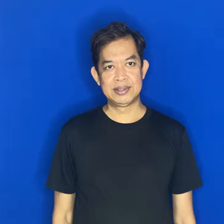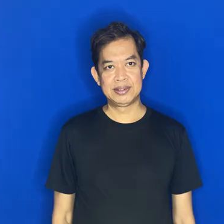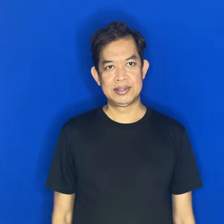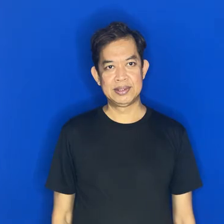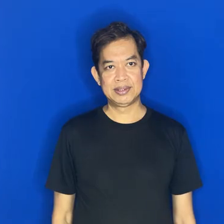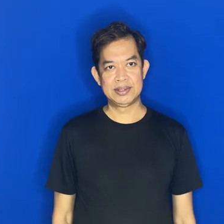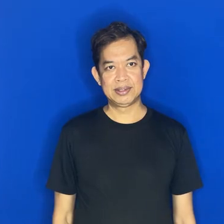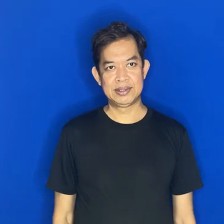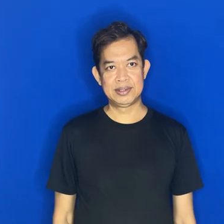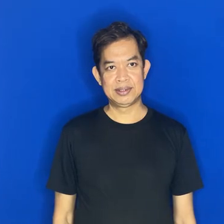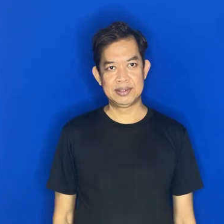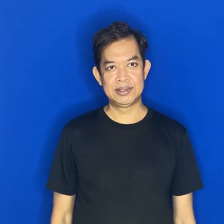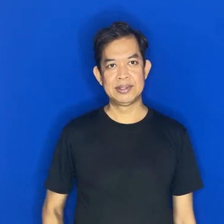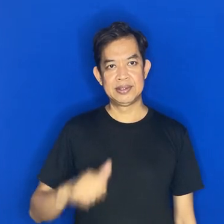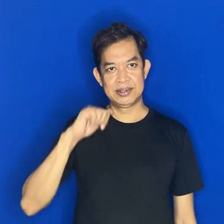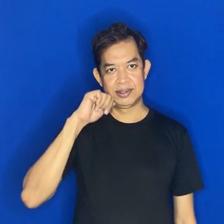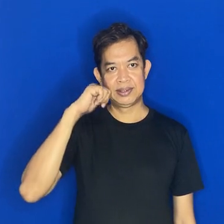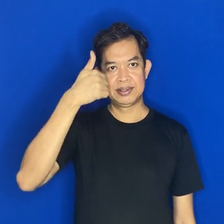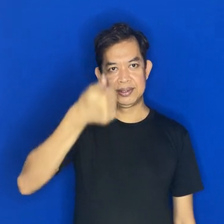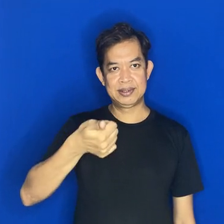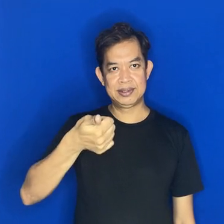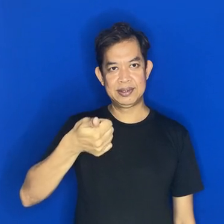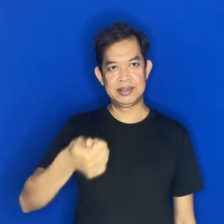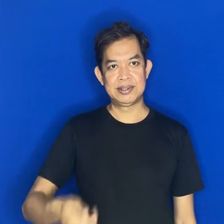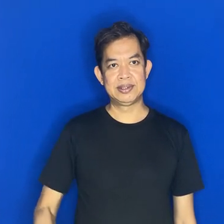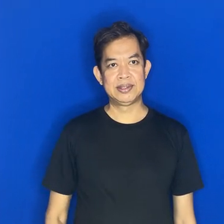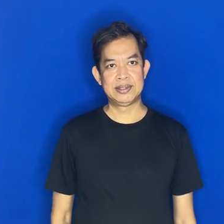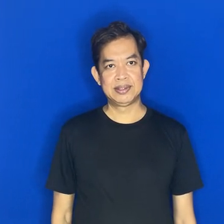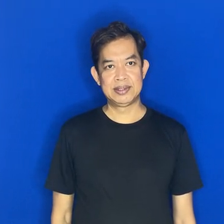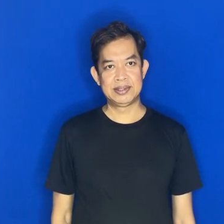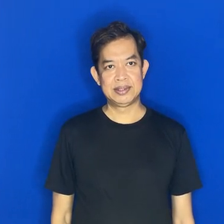tomorrow